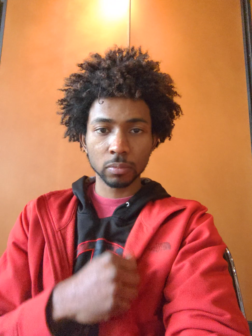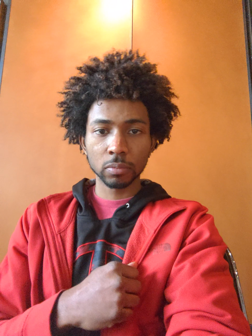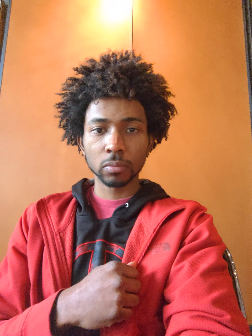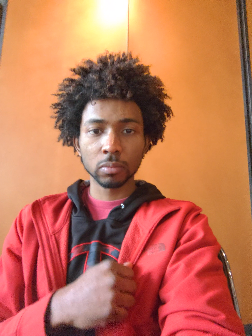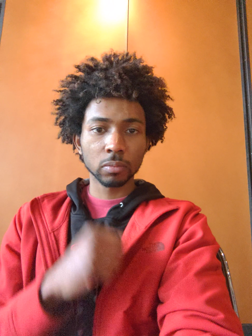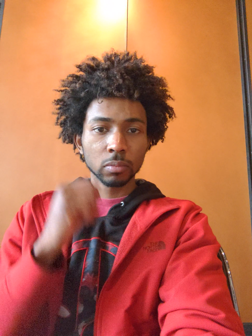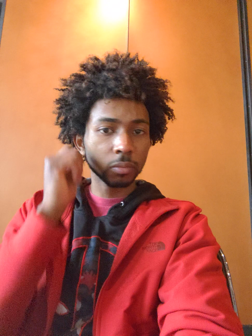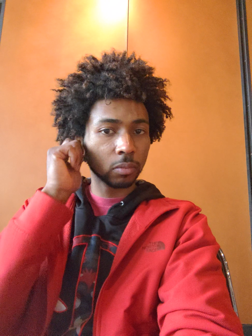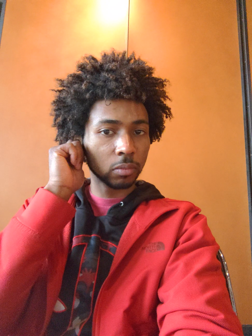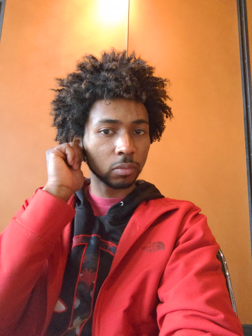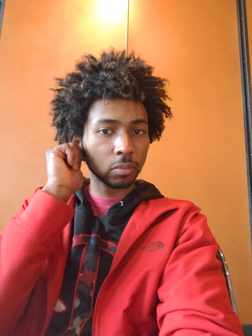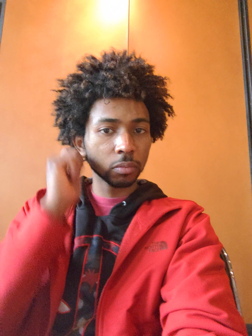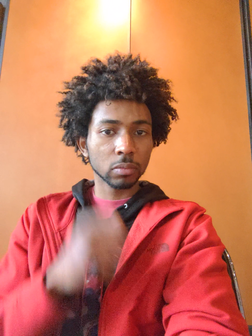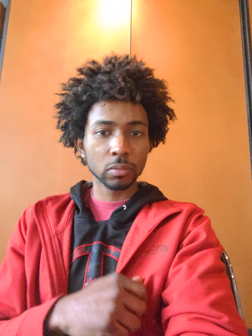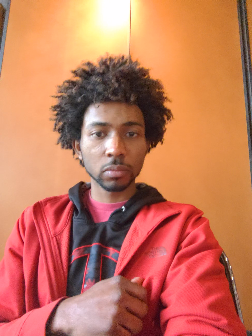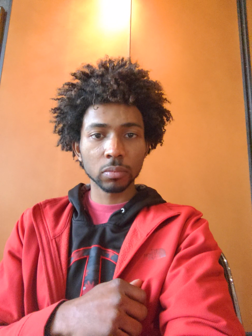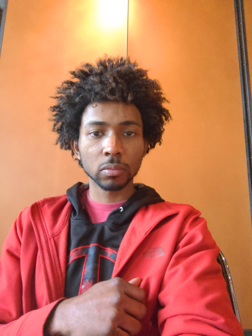ear